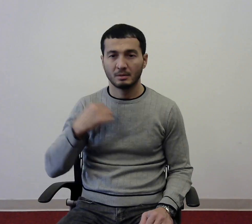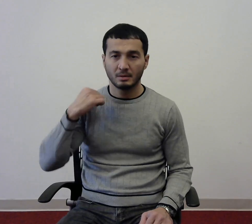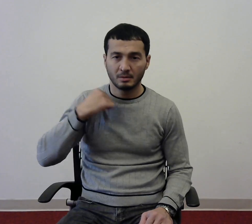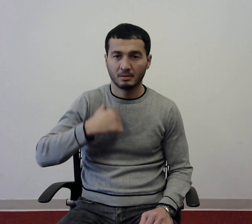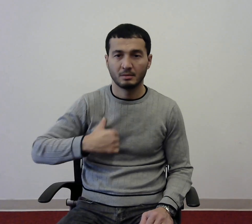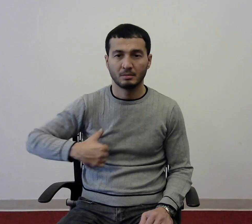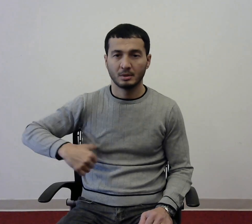çanta